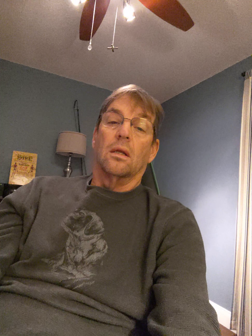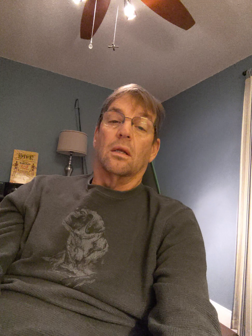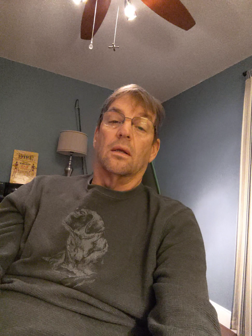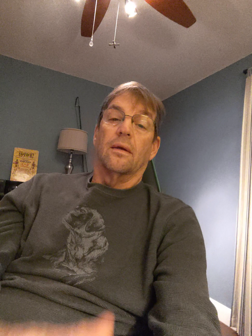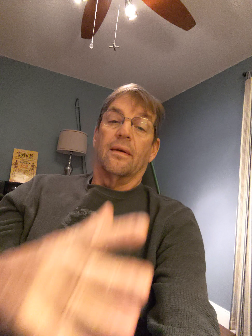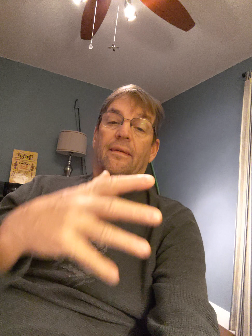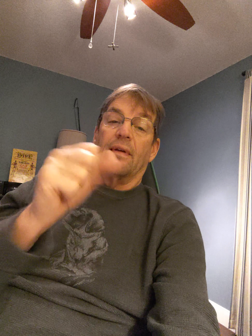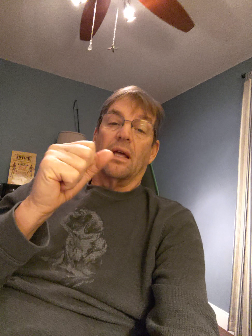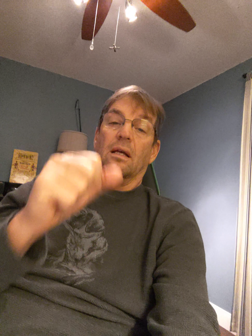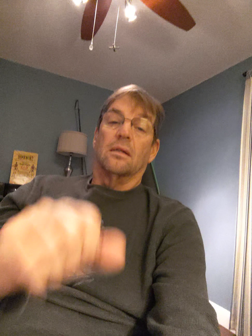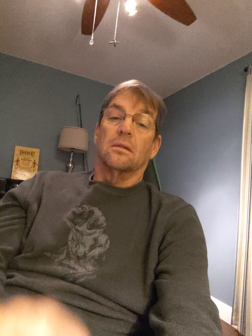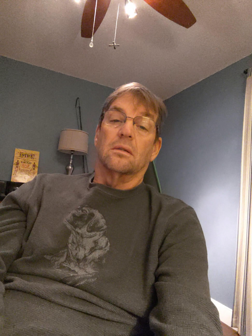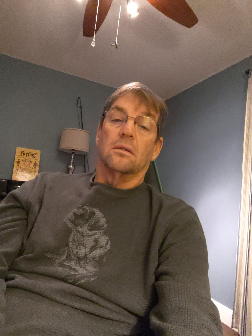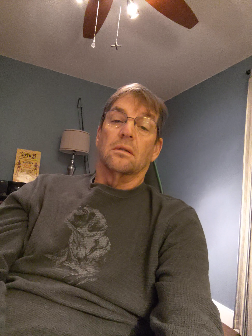fast